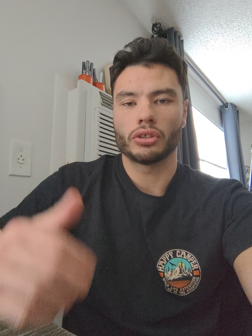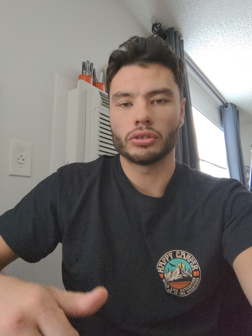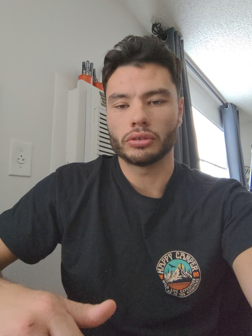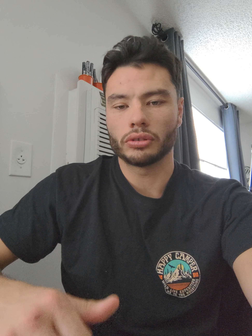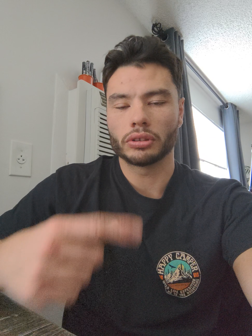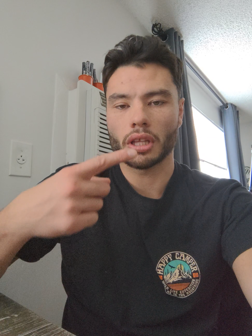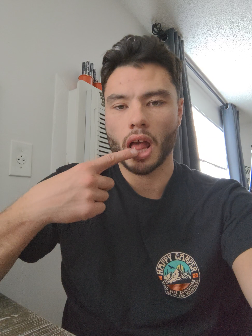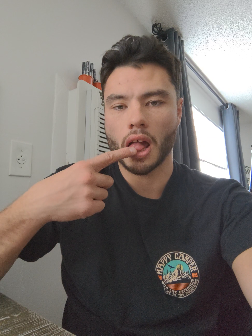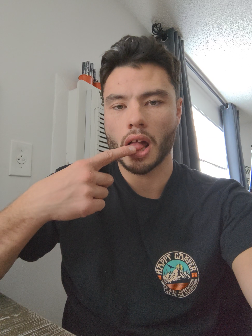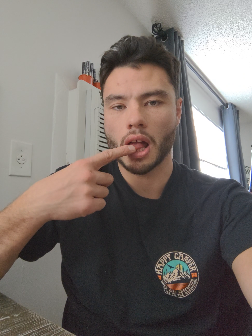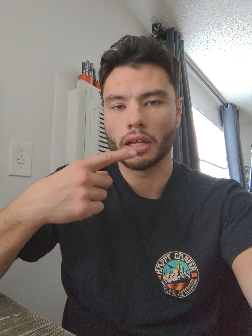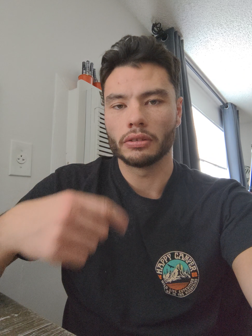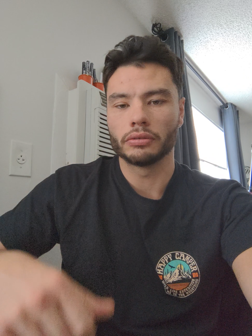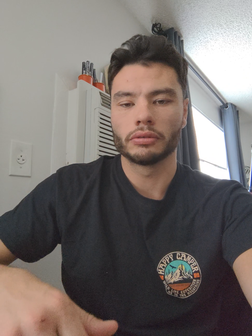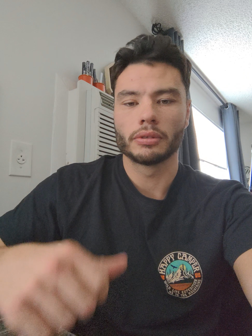tongue